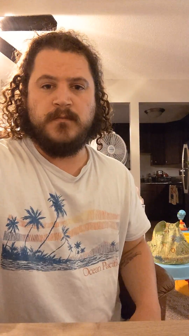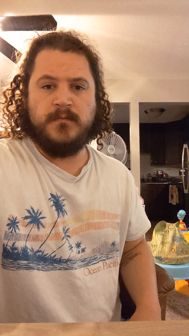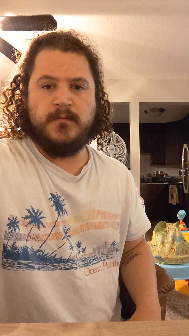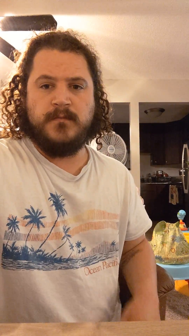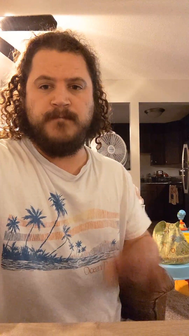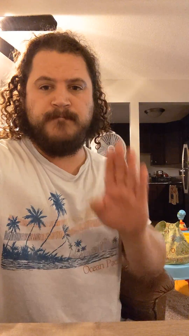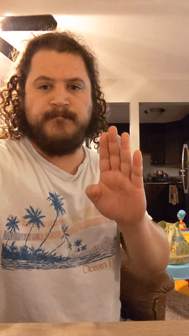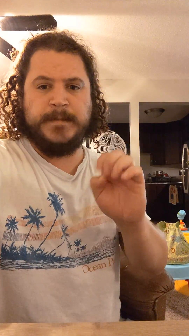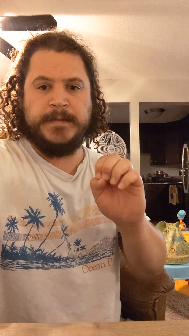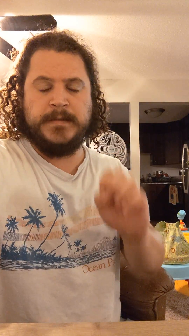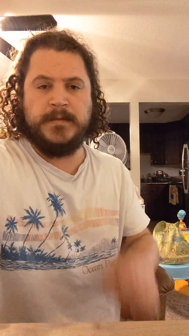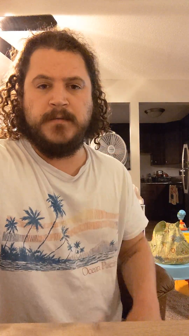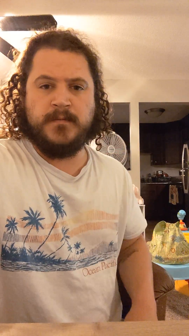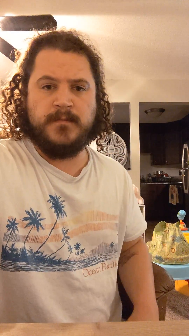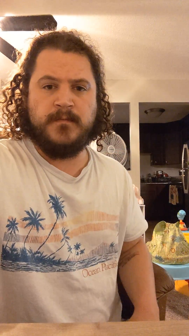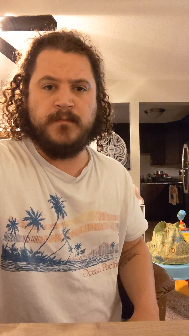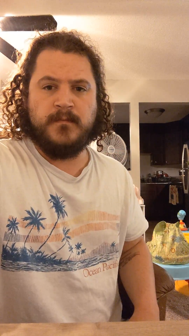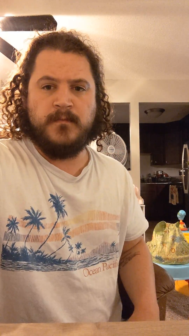be